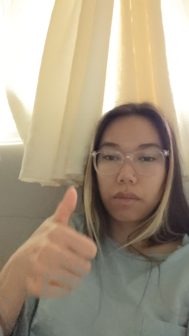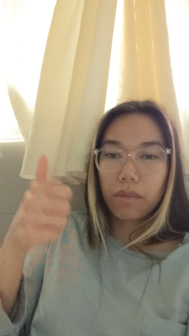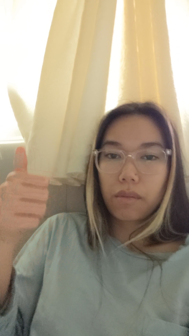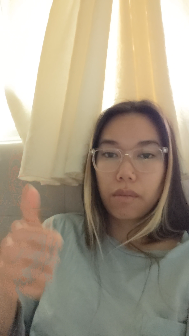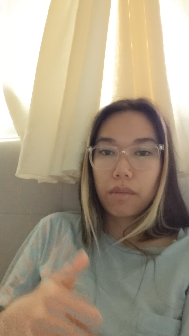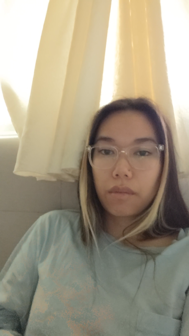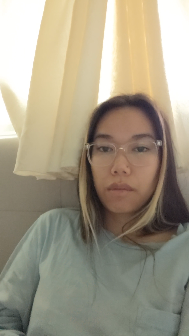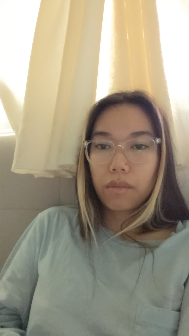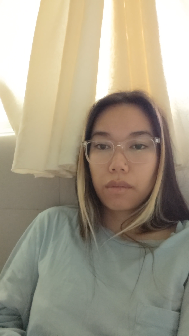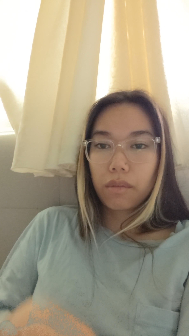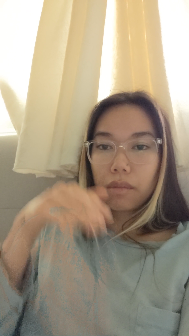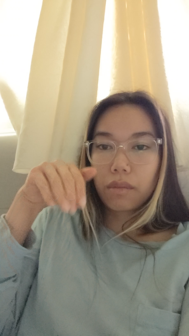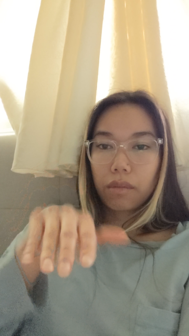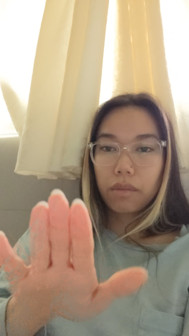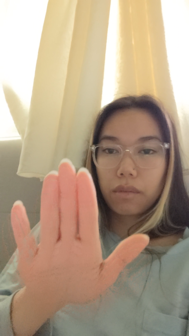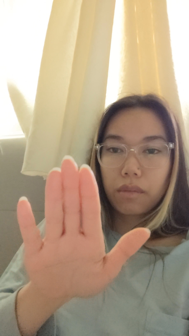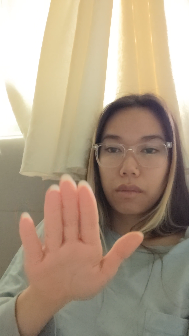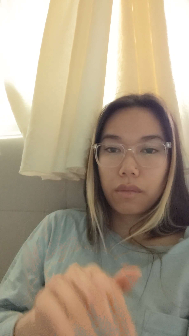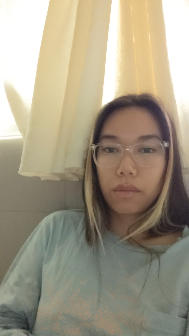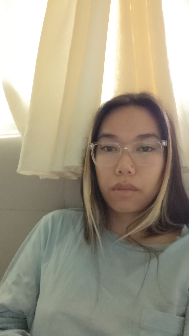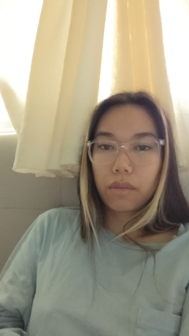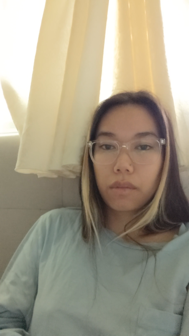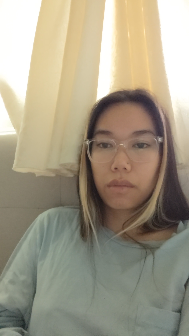enter